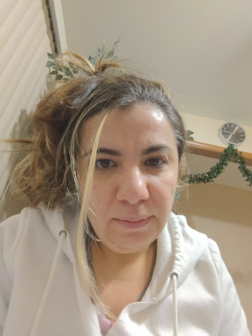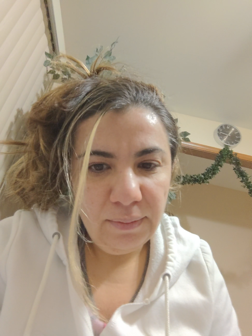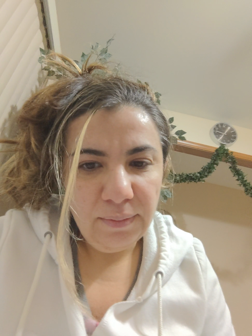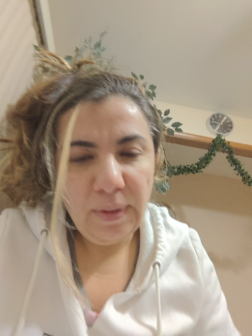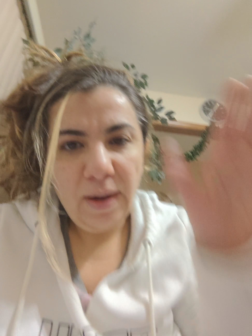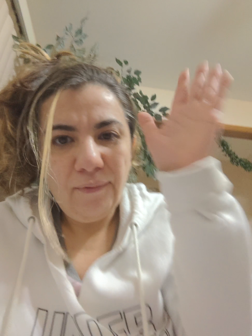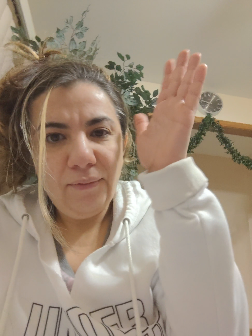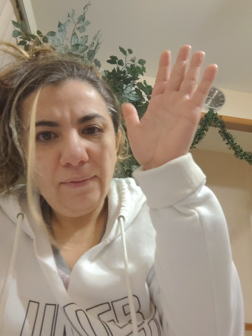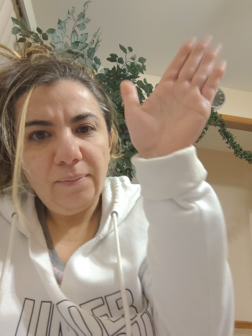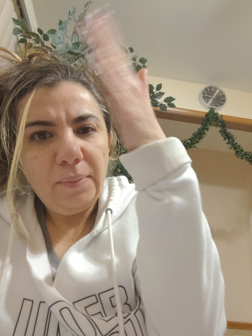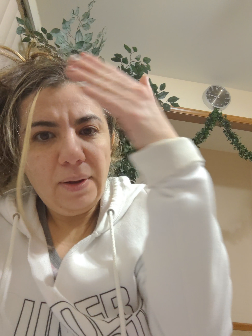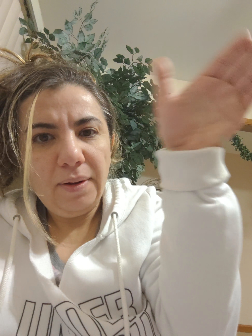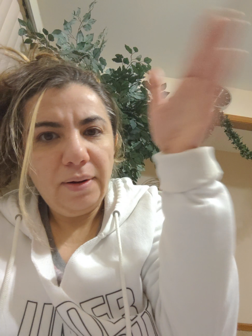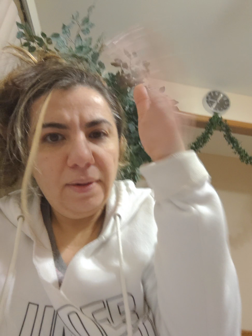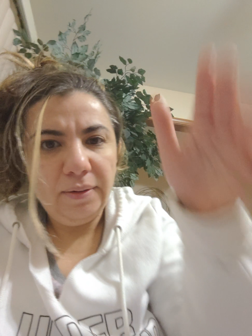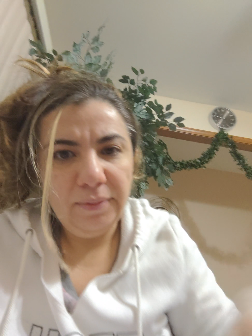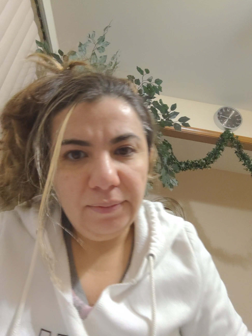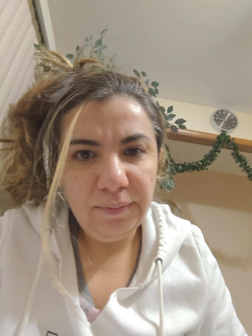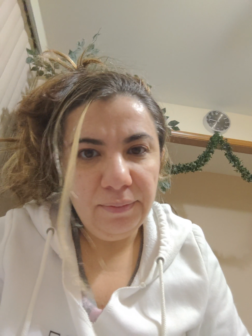flag